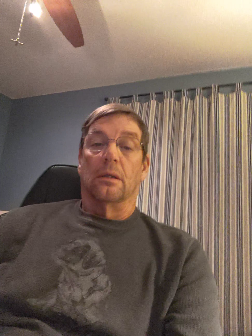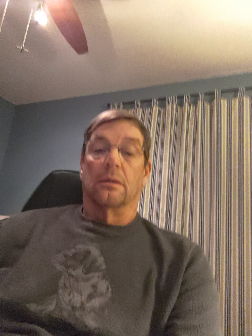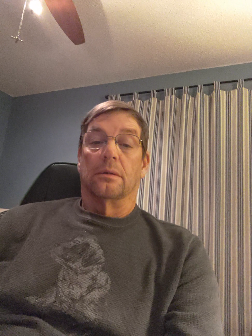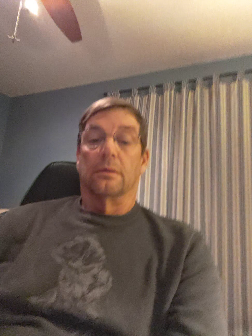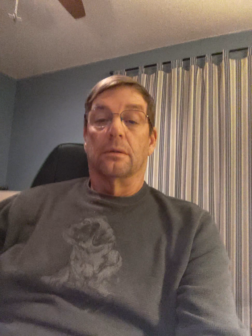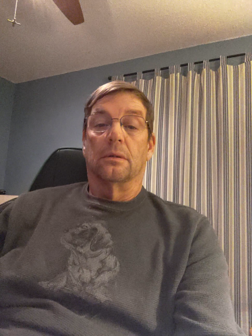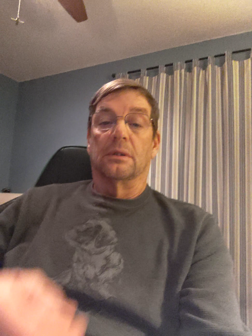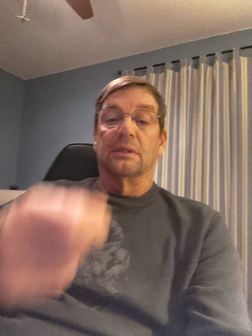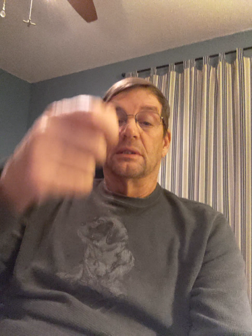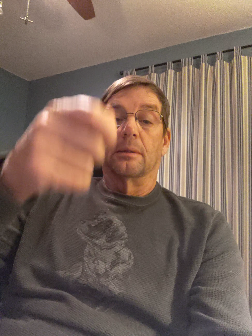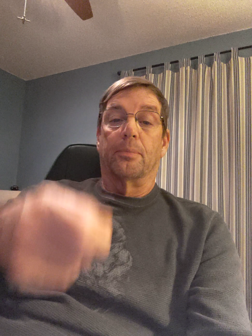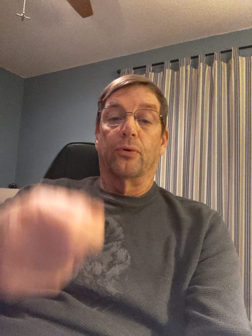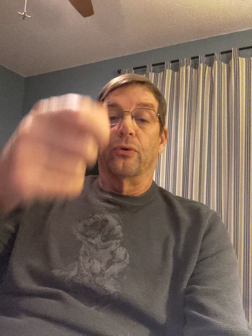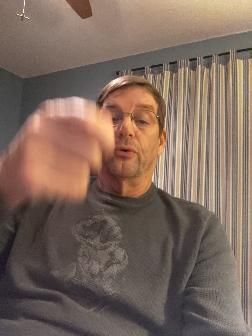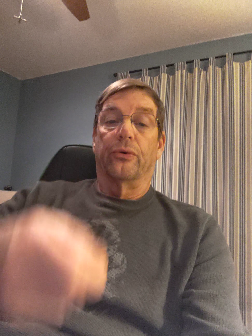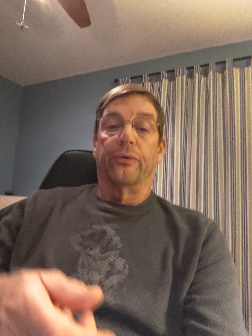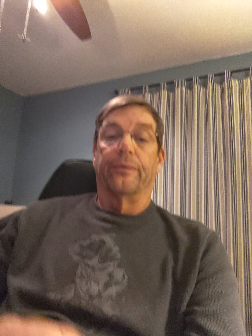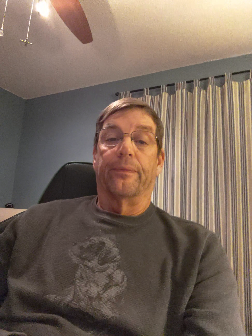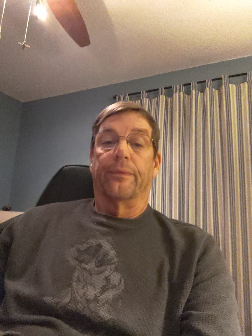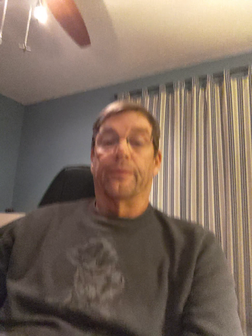zipper